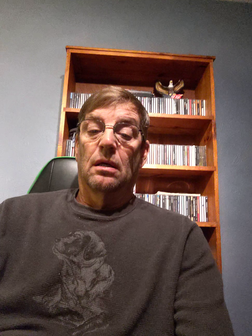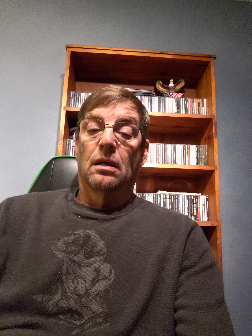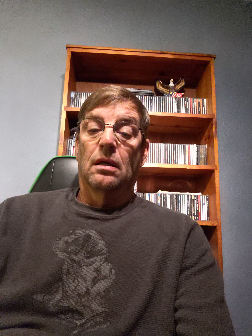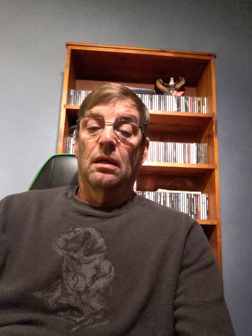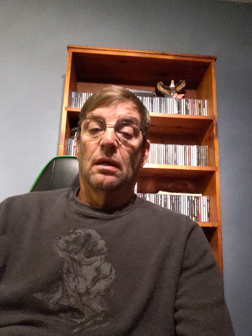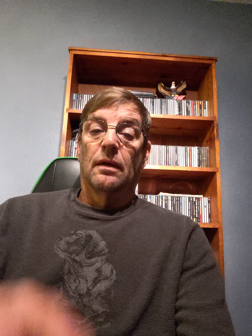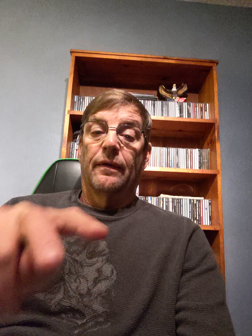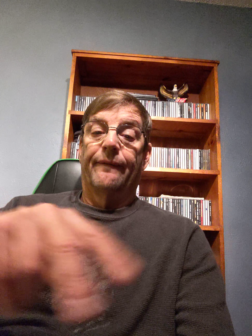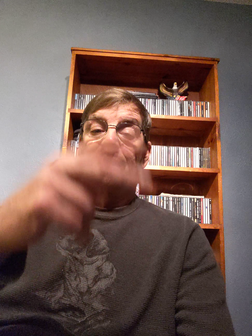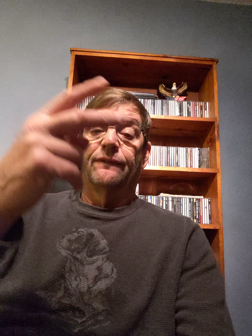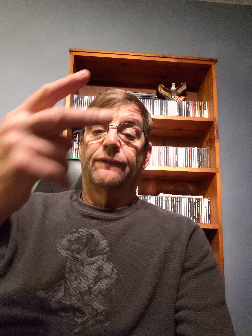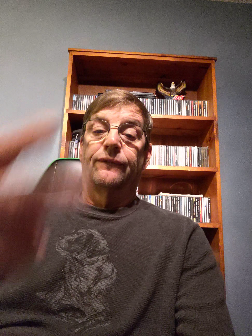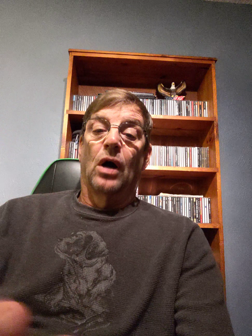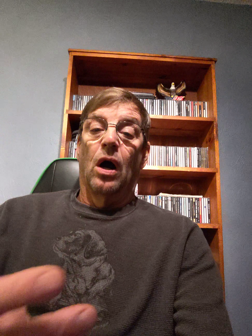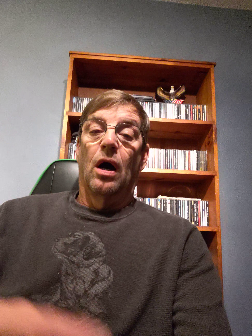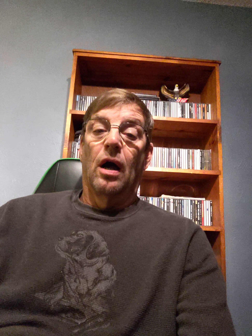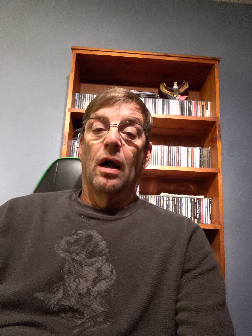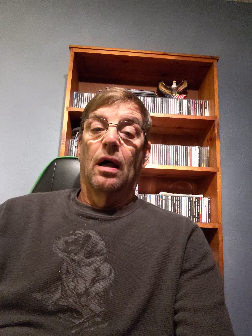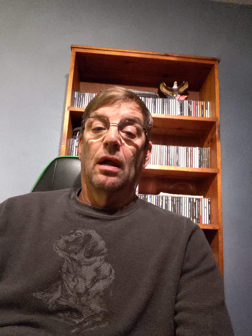fall